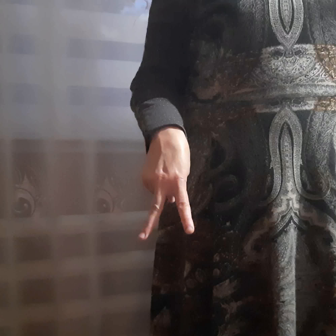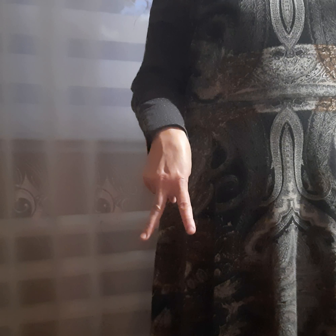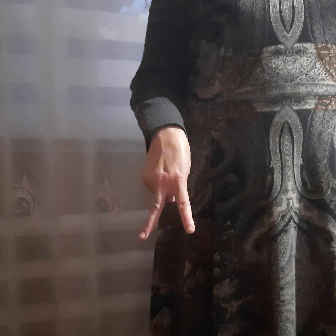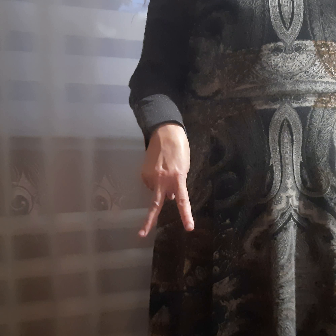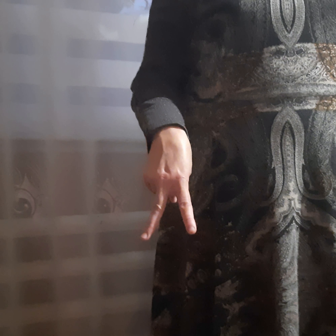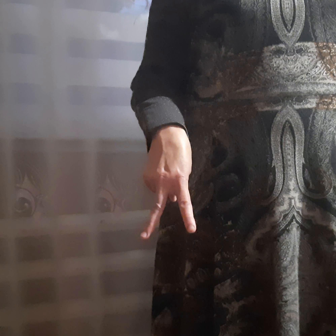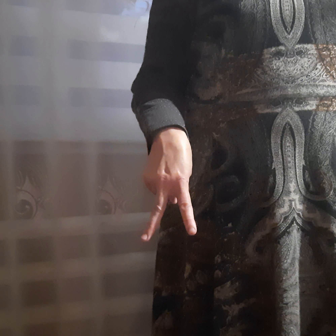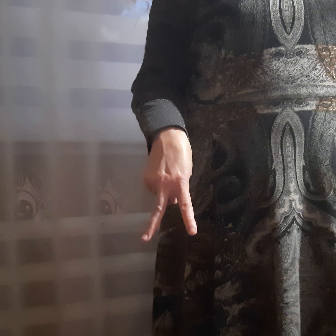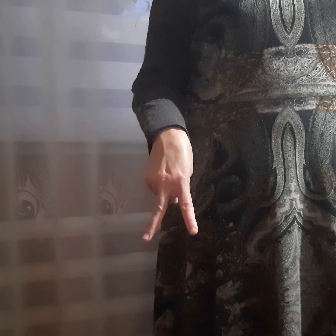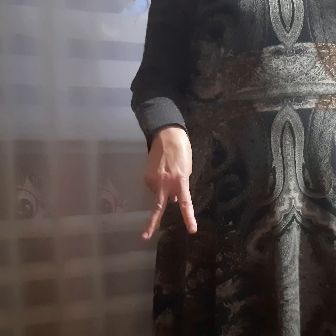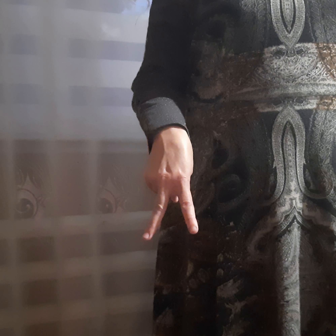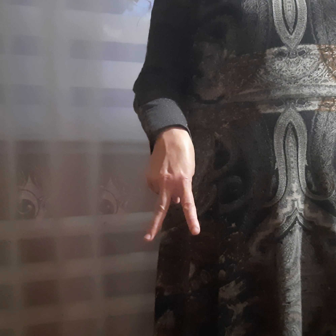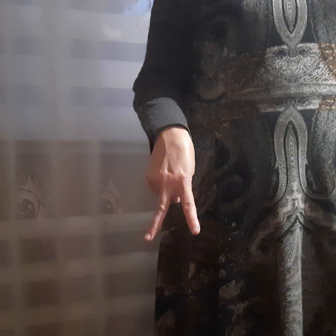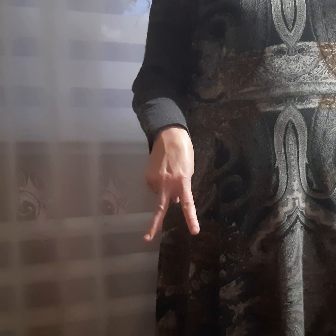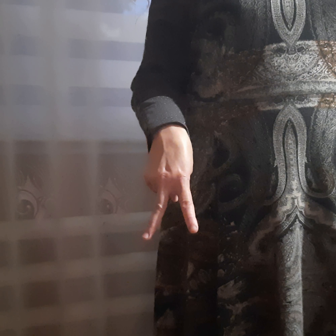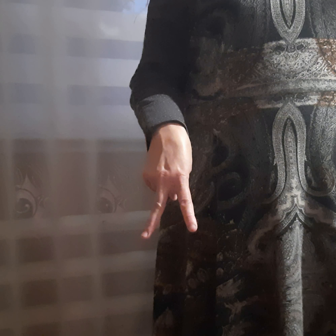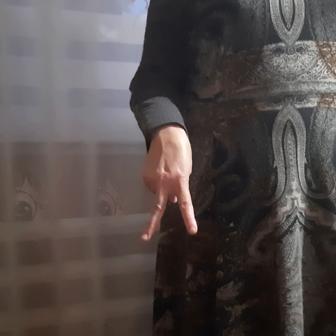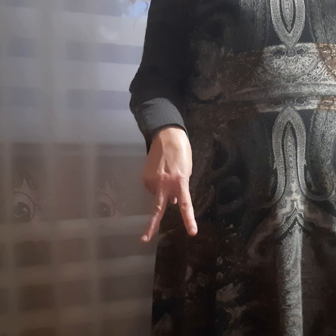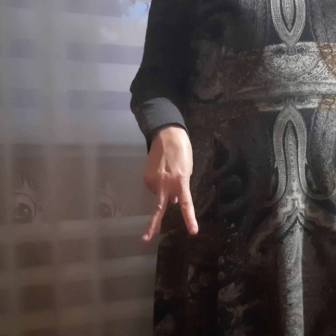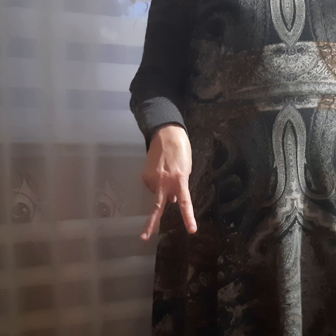Л